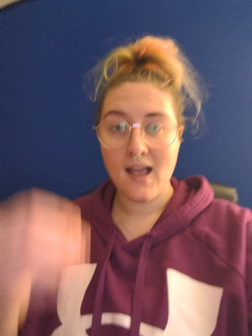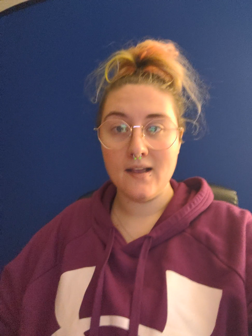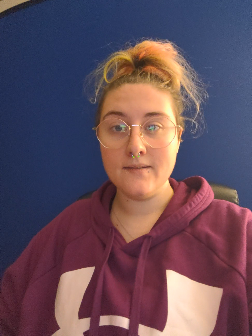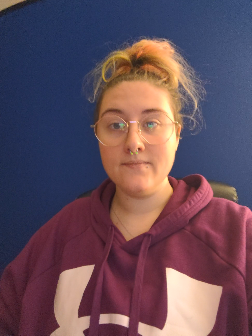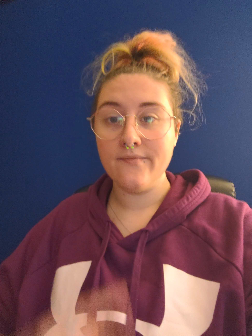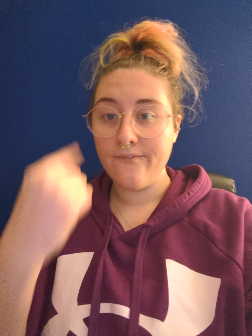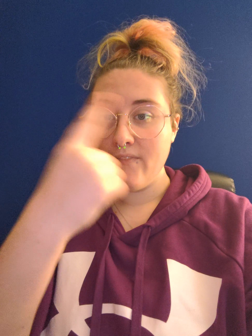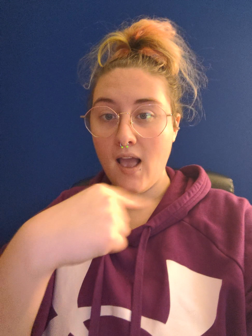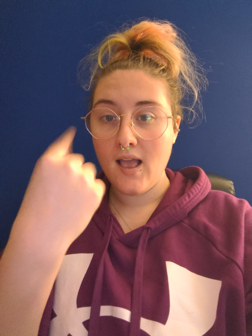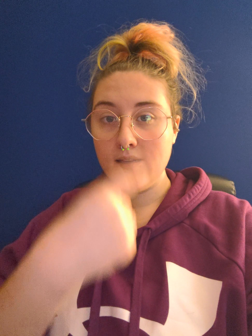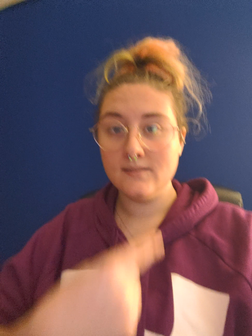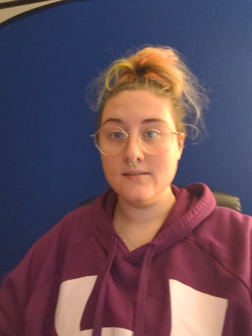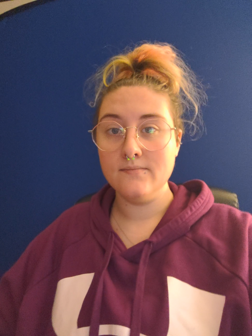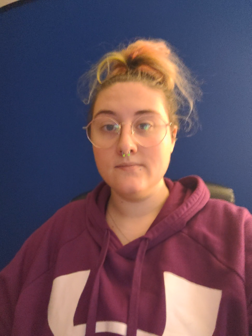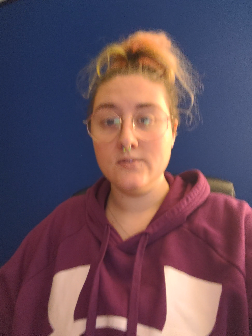face